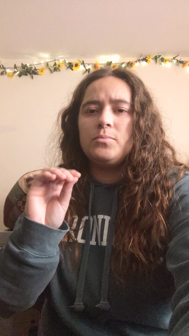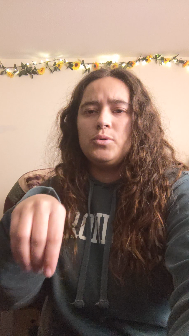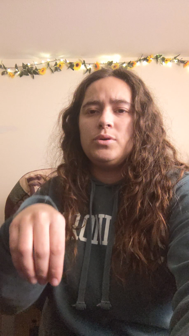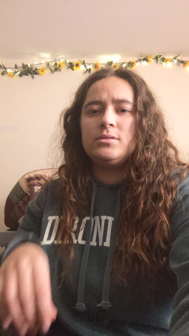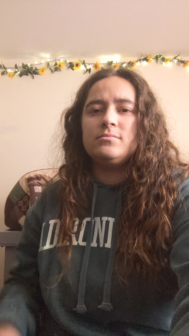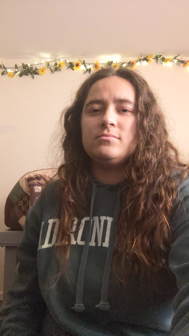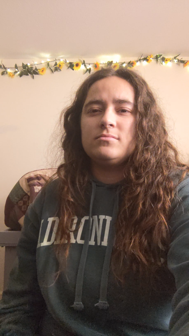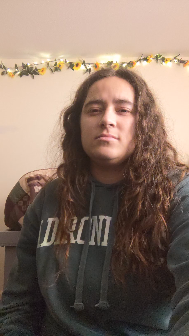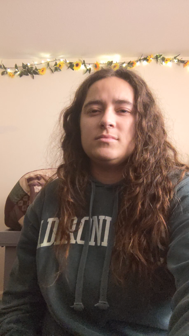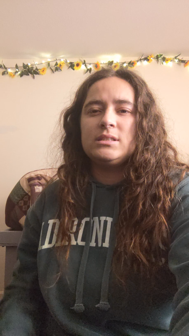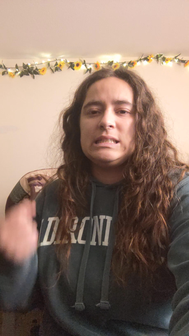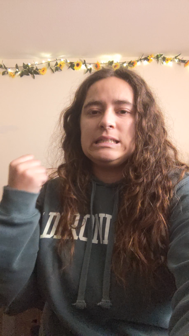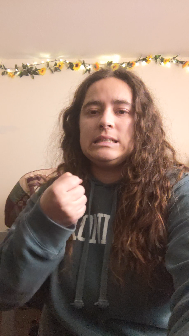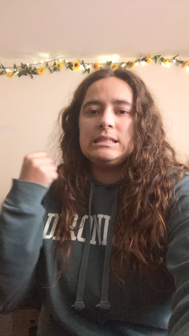hit